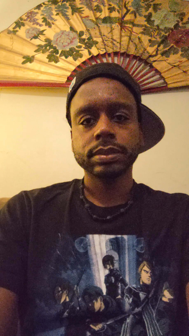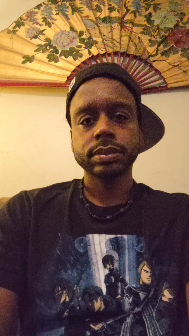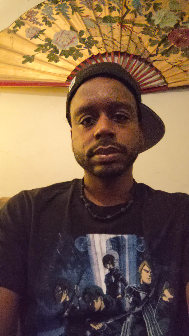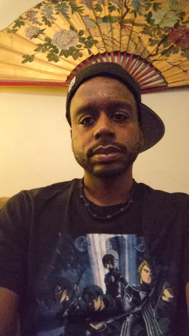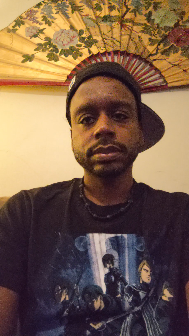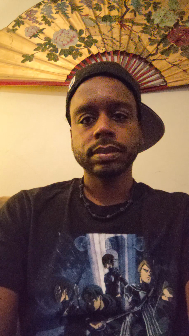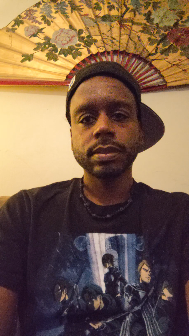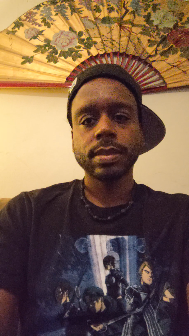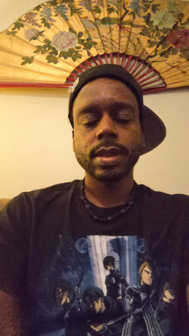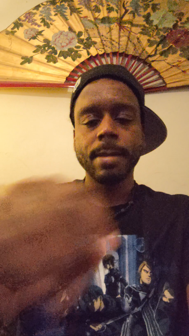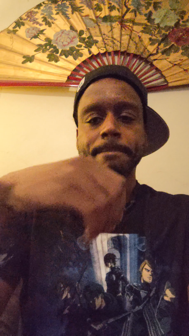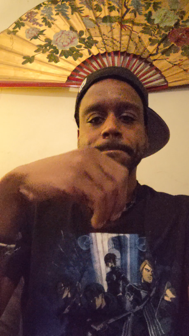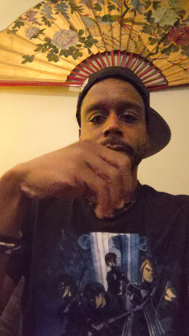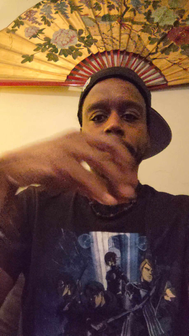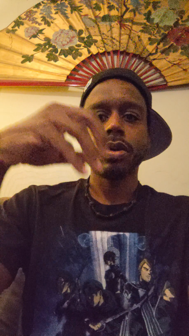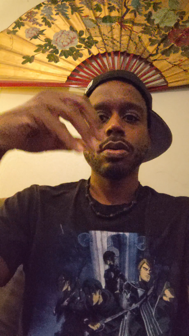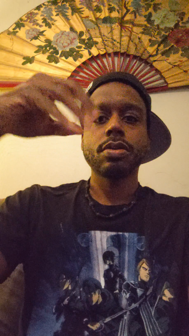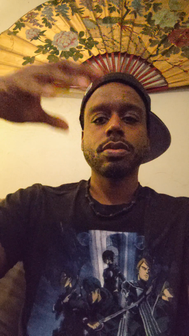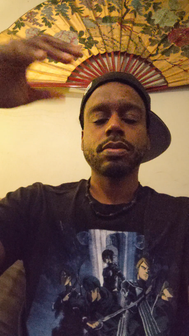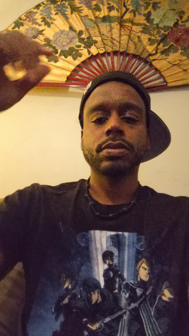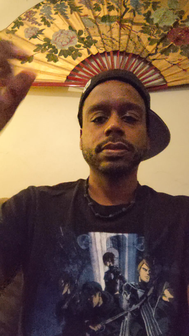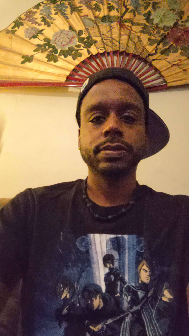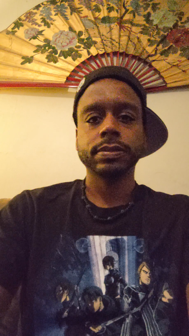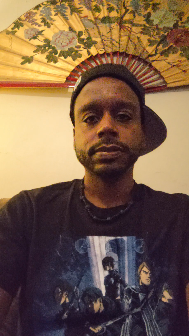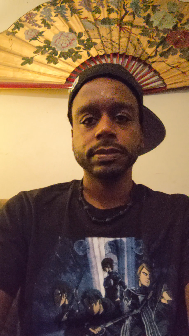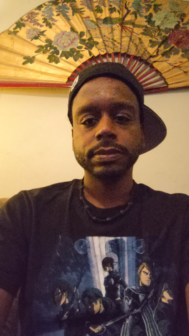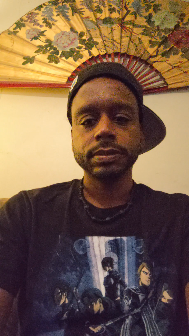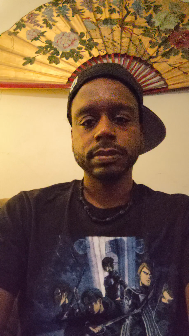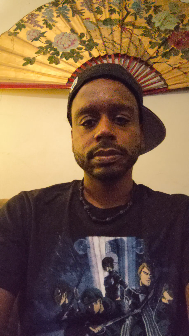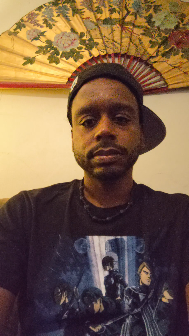bubbles